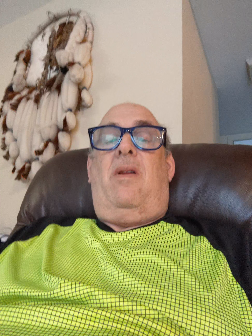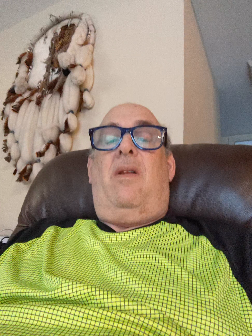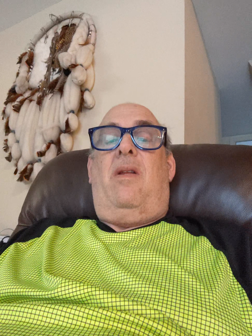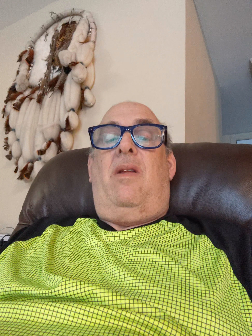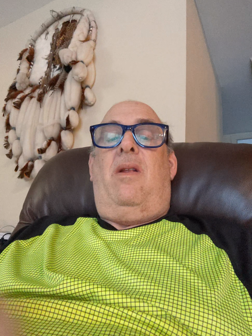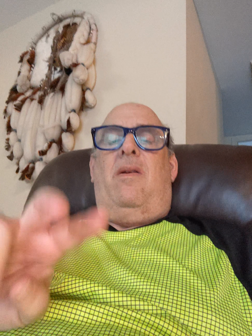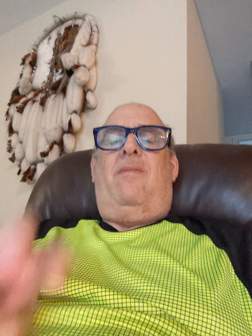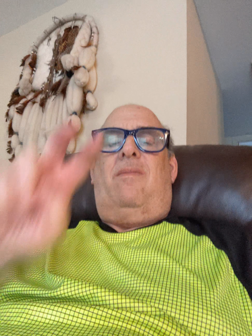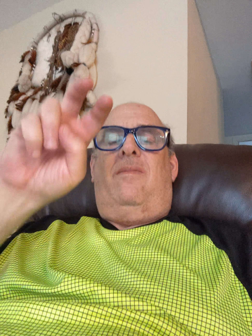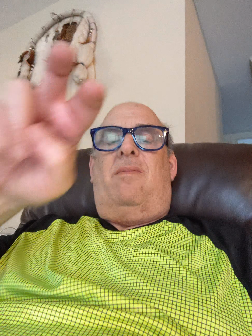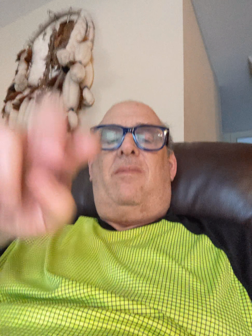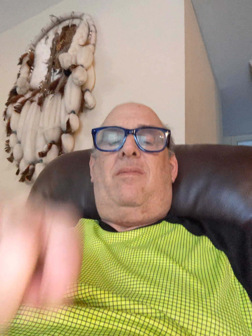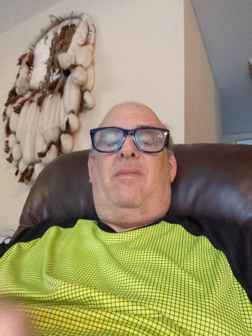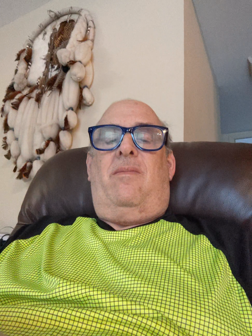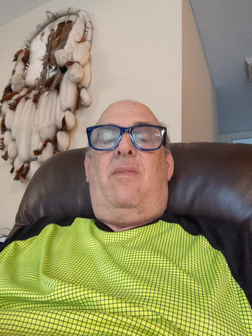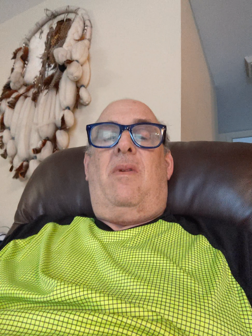jump